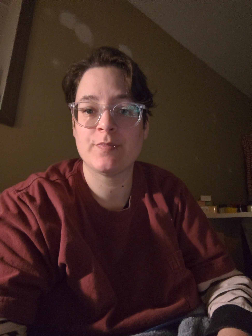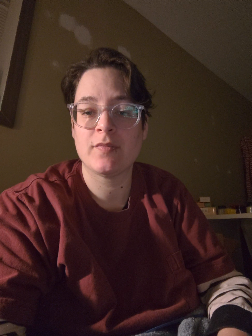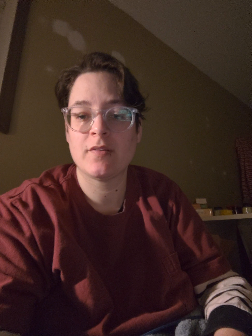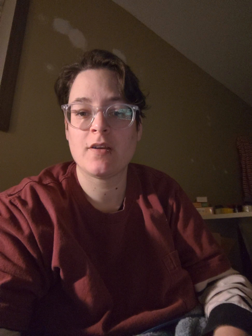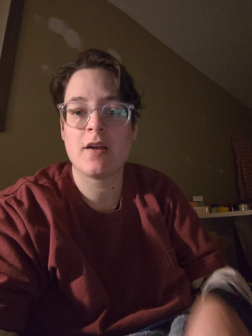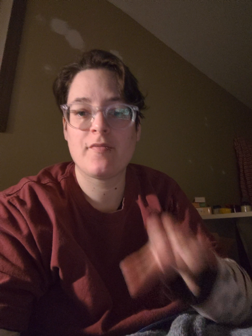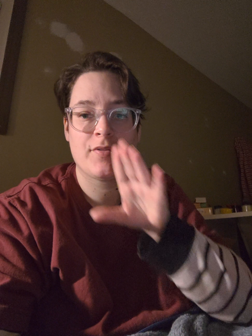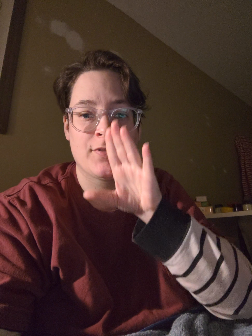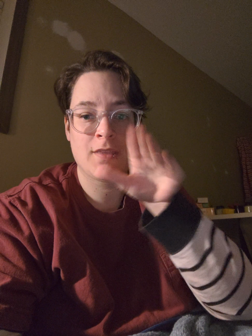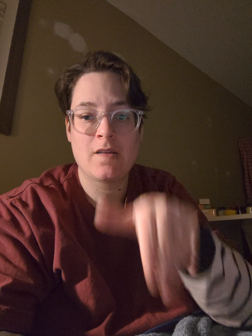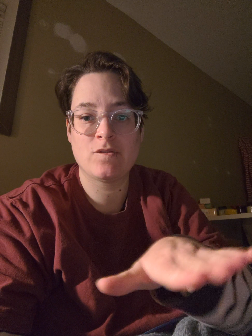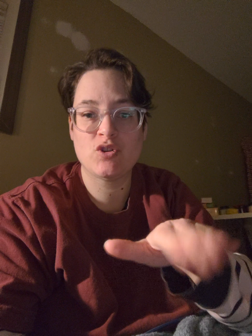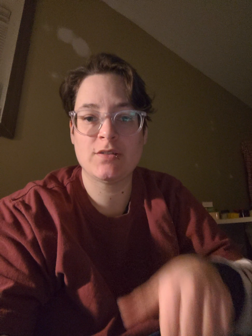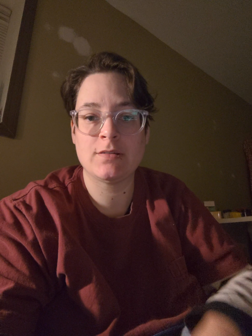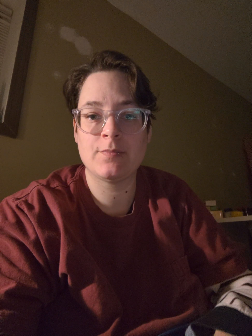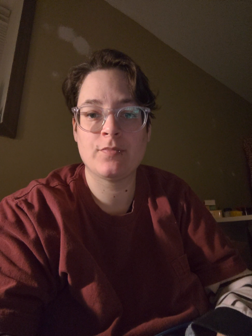elephant